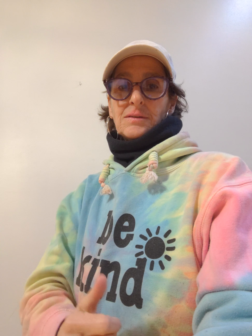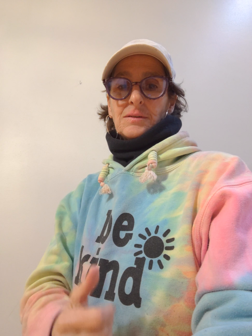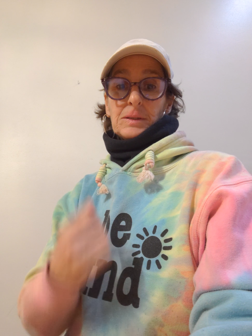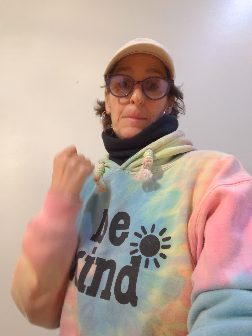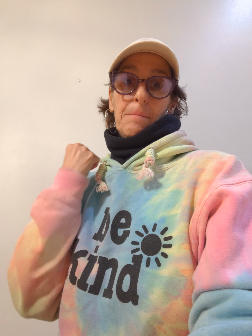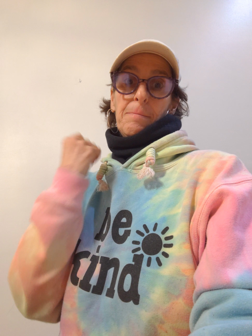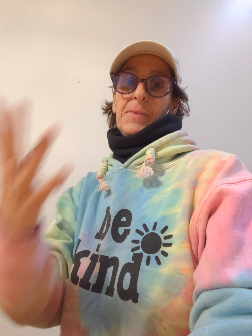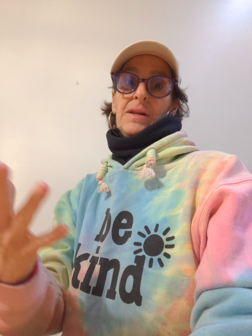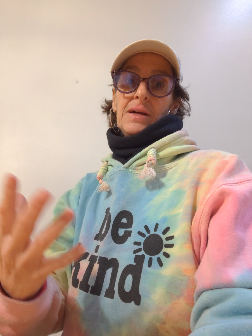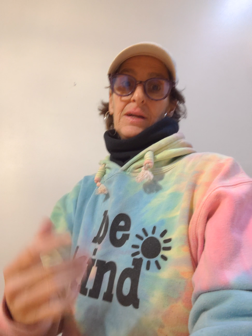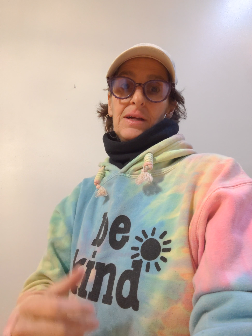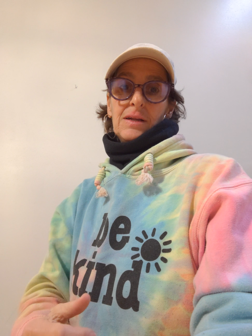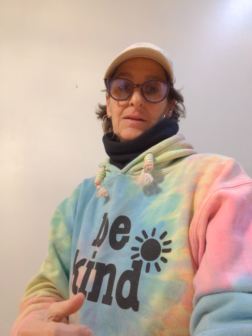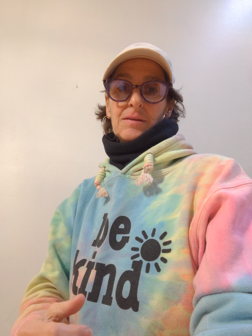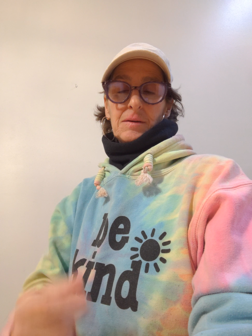many